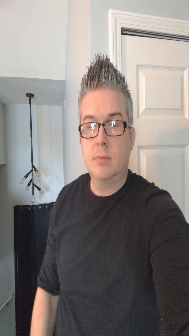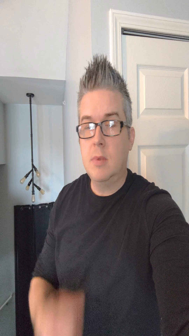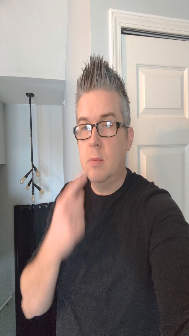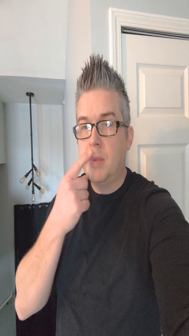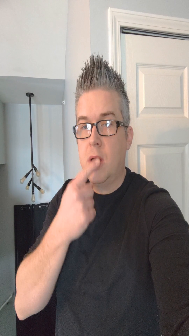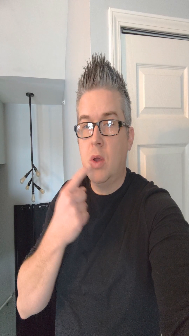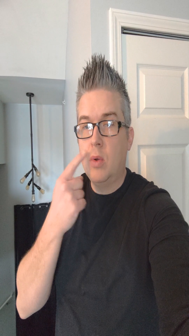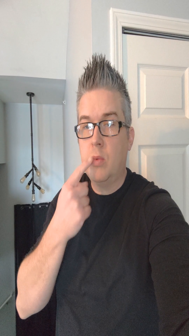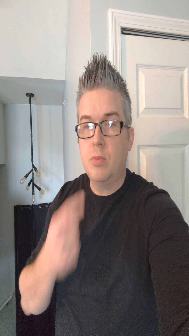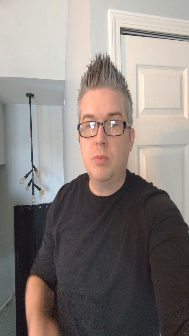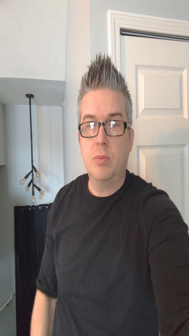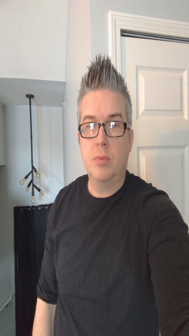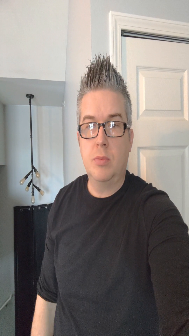mouth